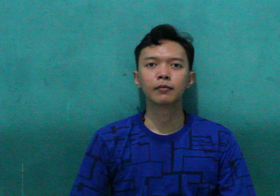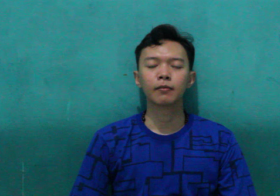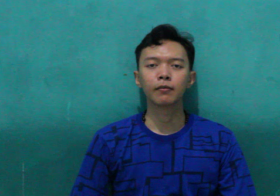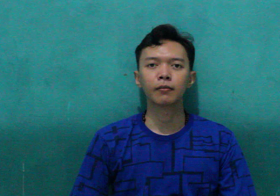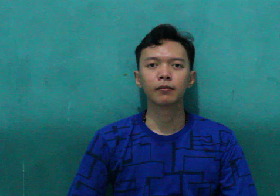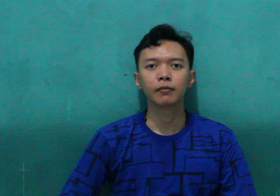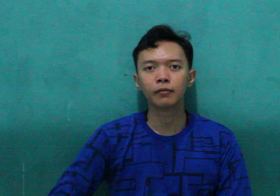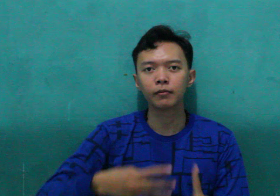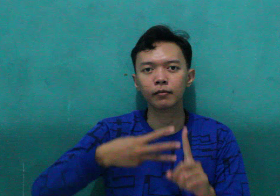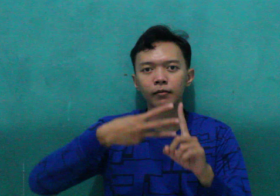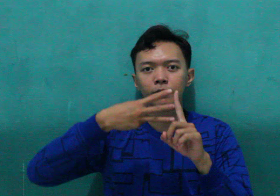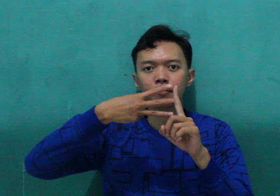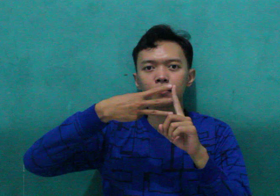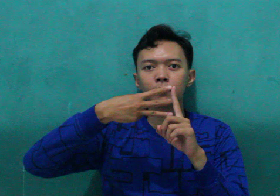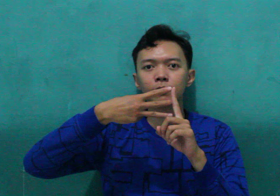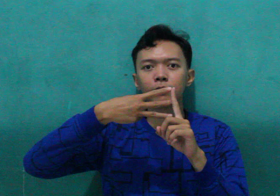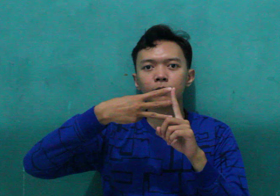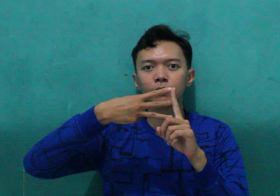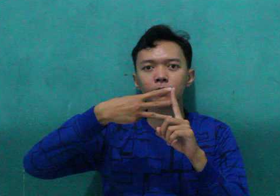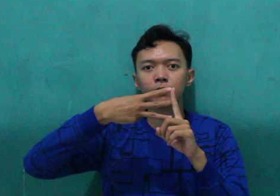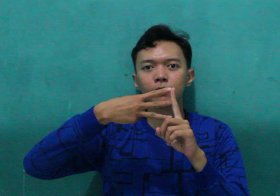B